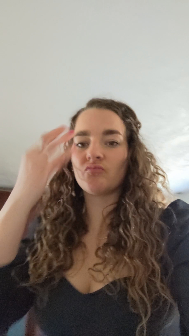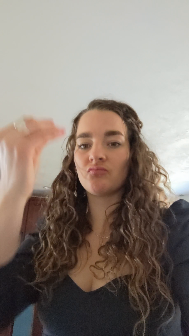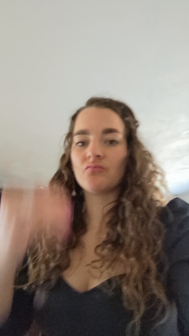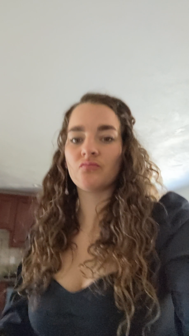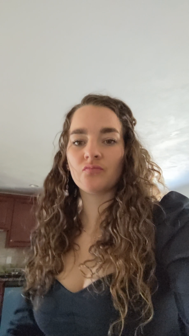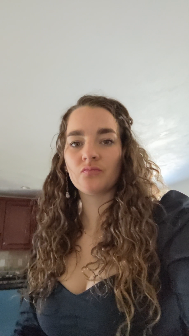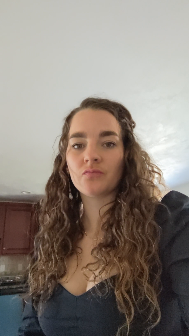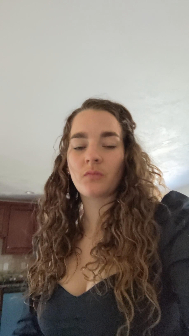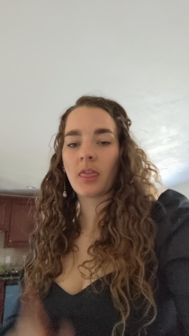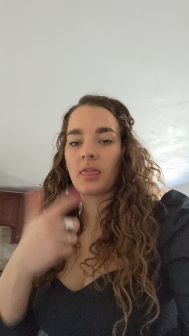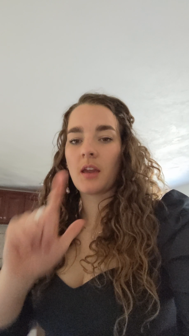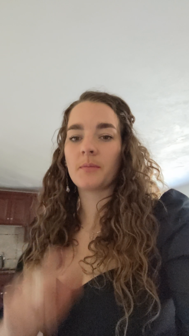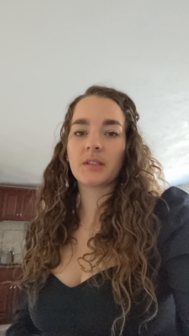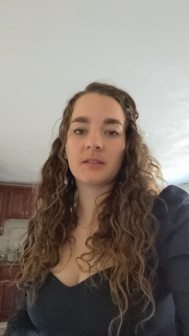let me